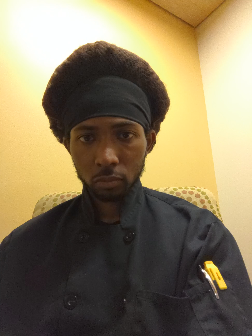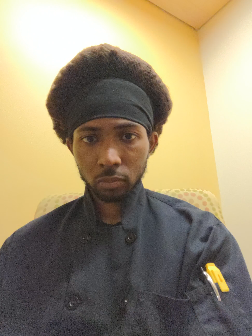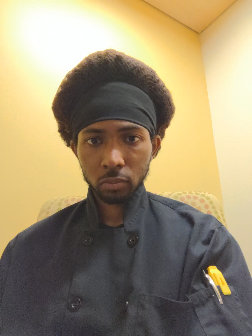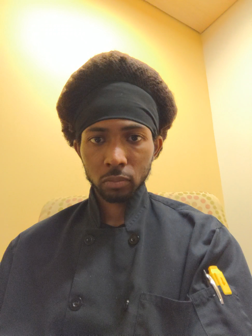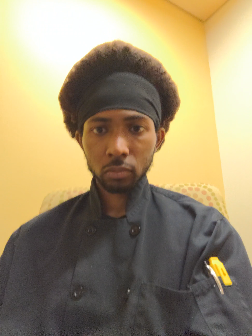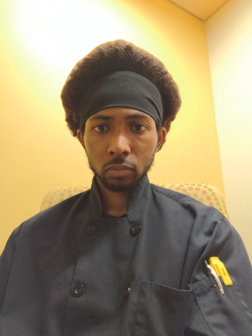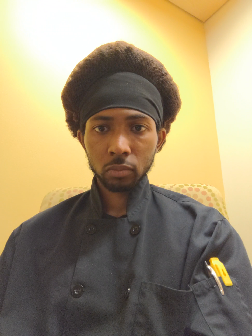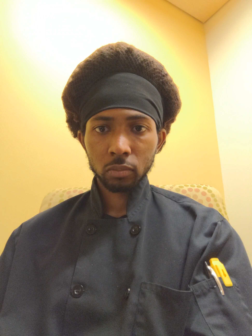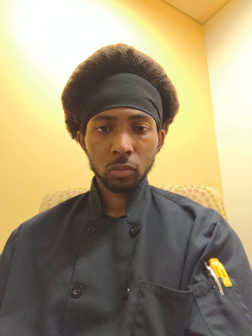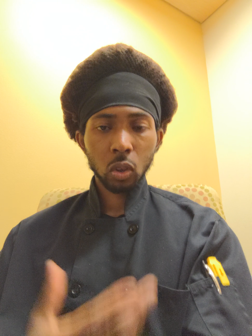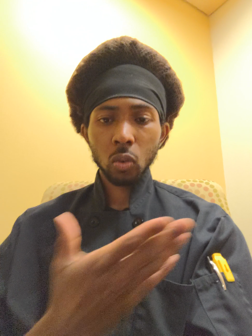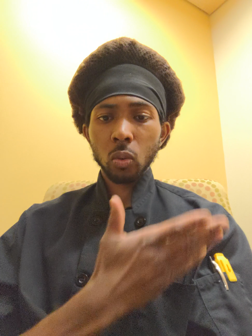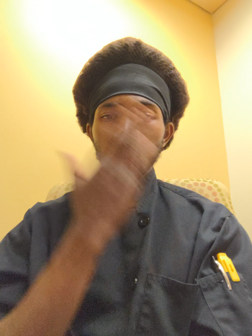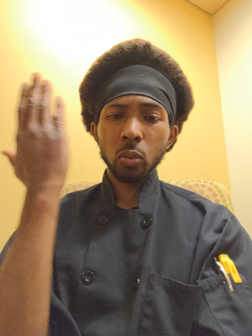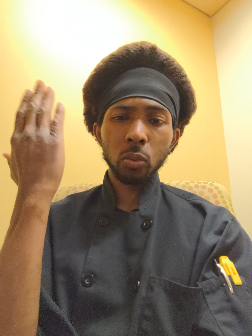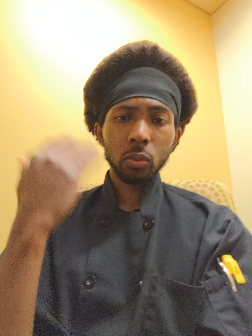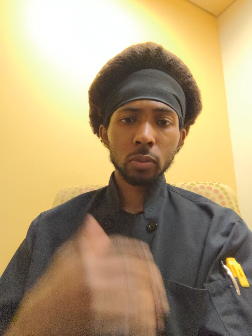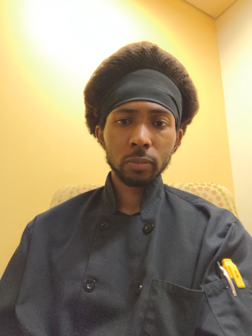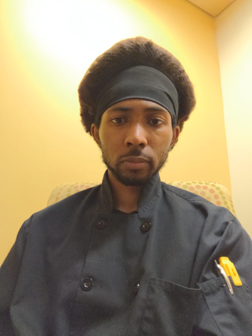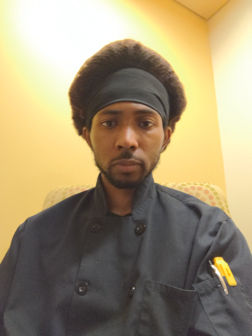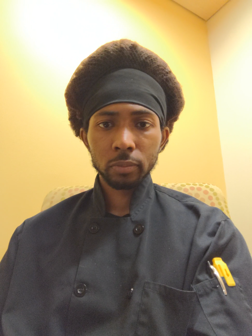all gone